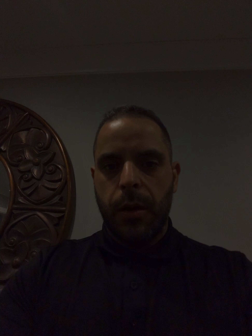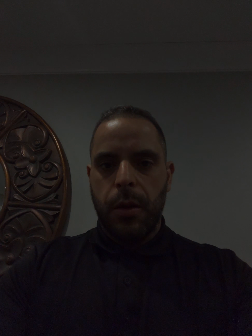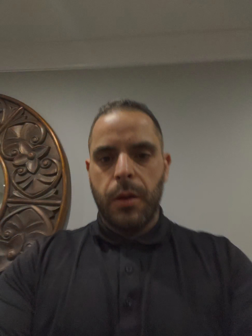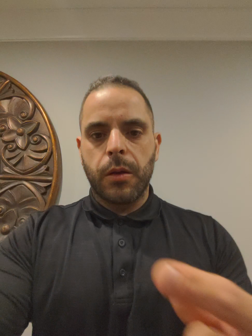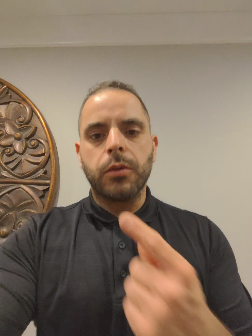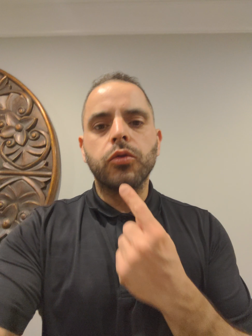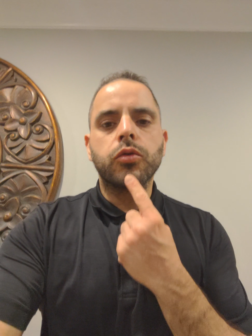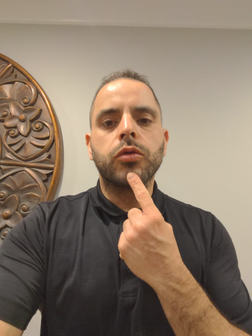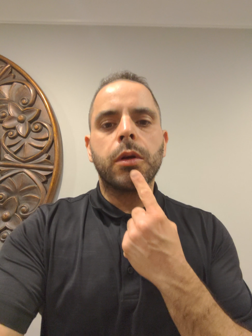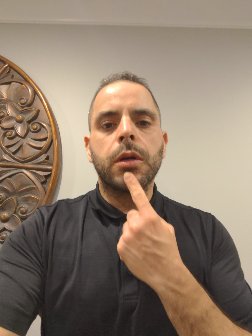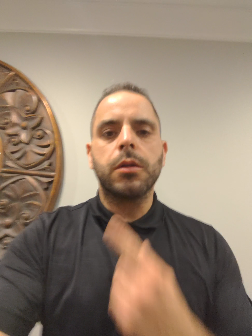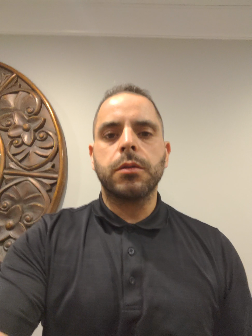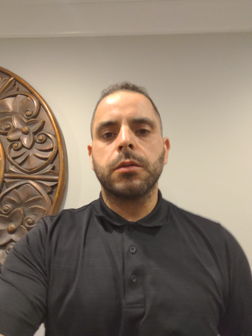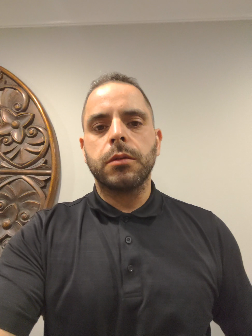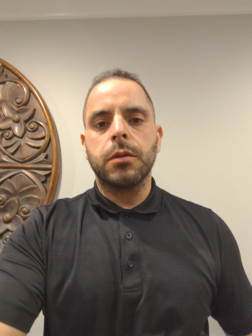chin